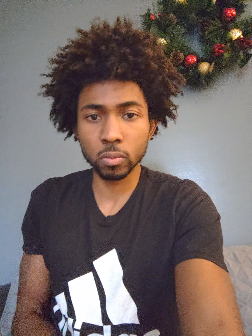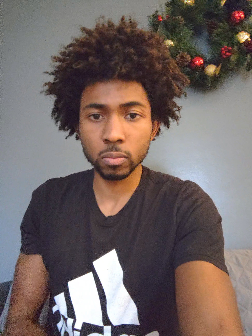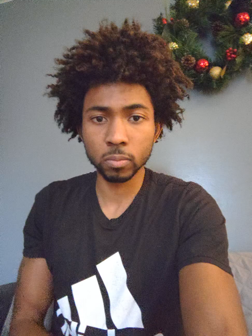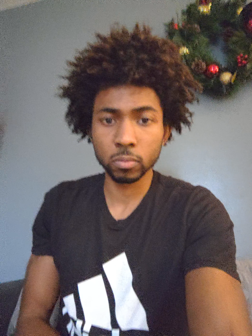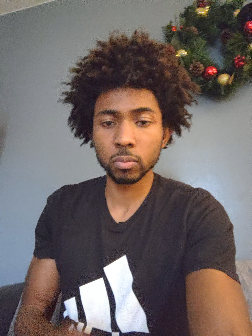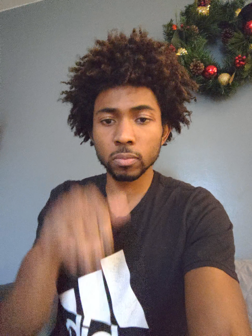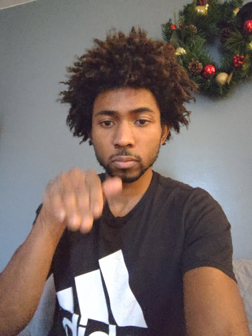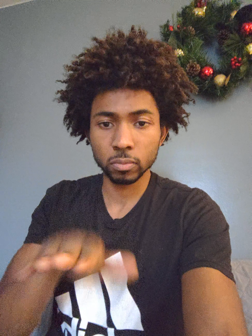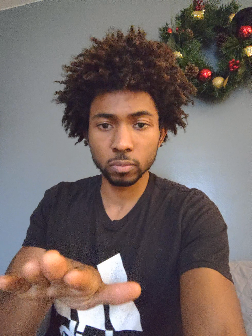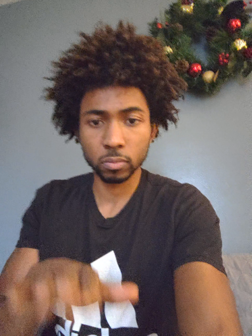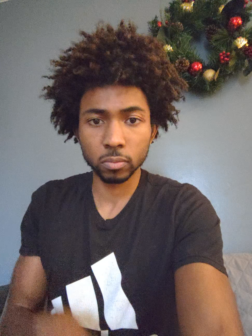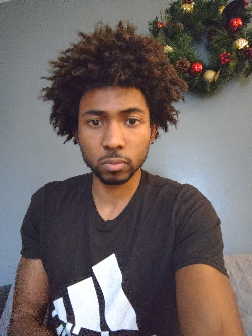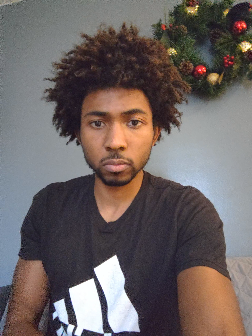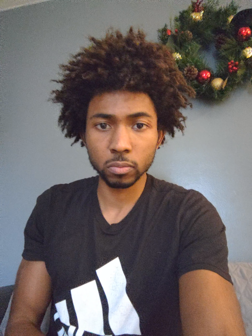into